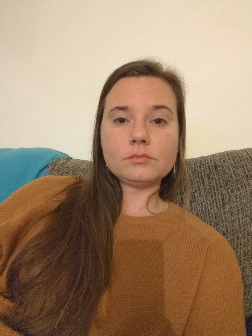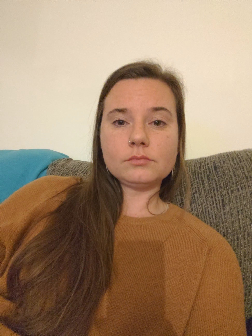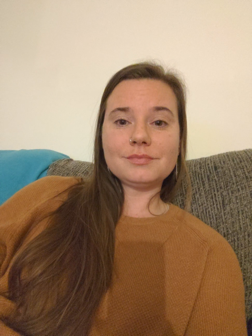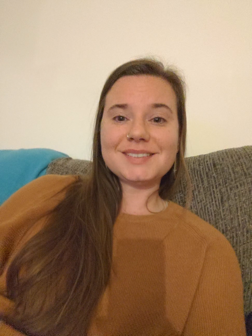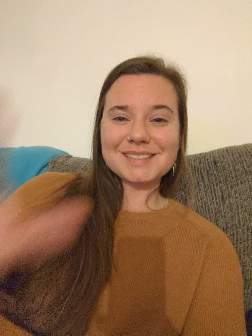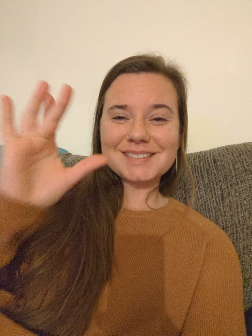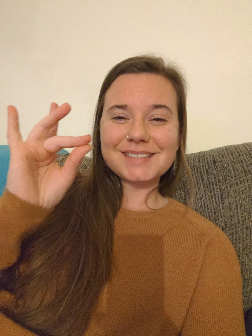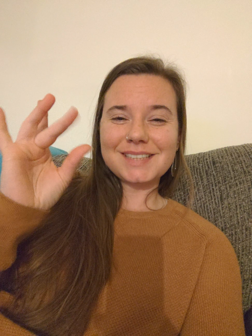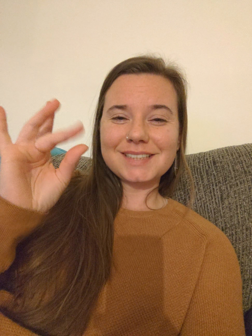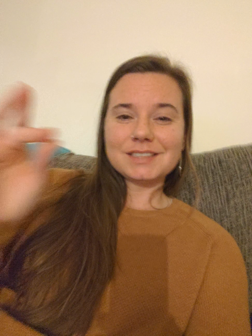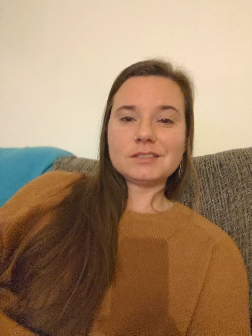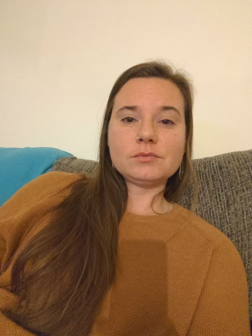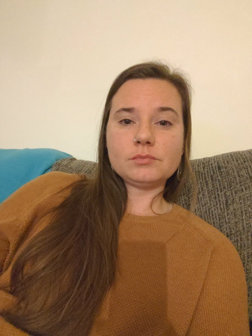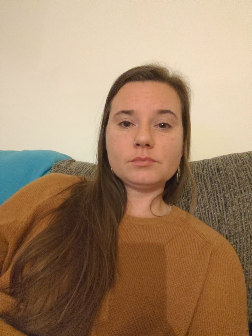sticky